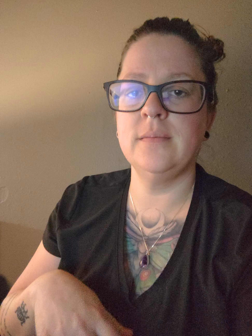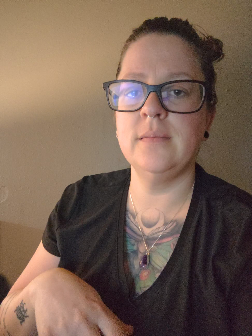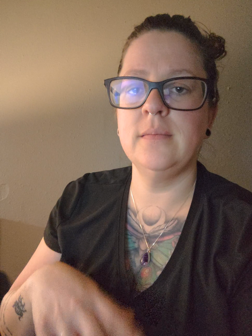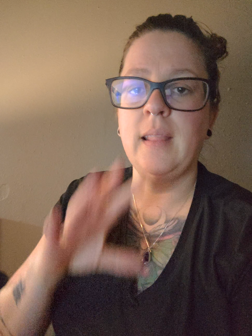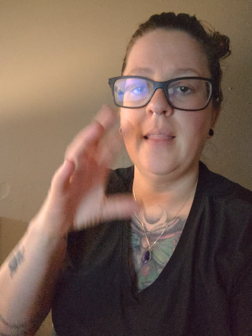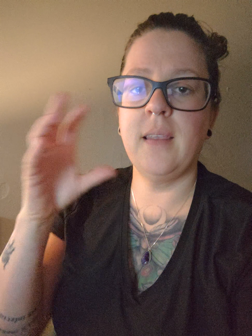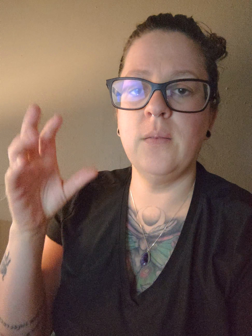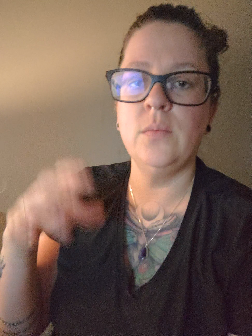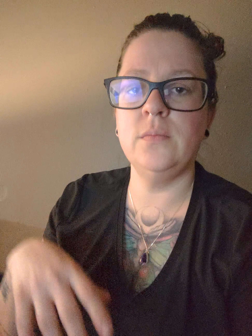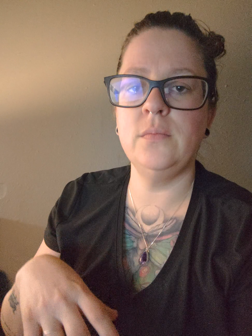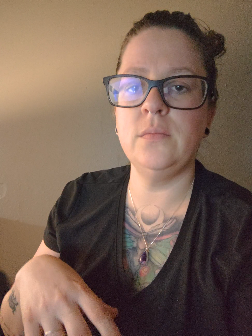cloud